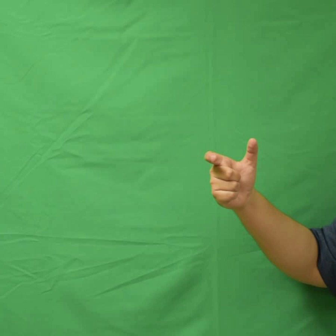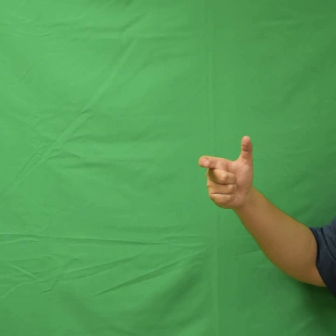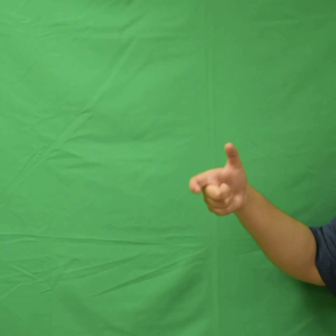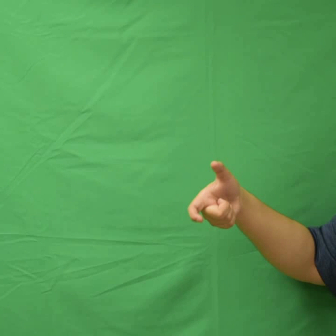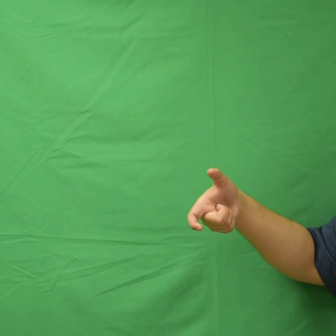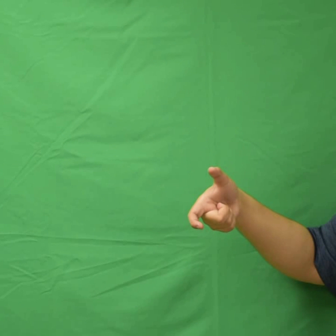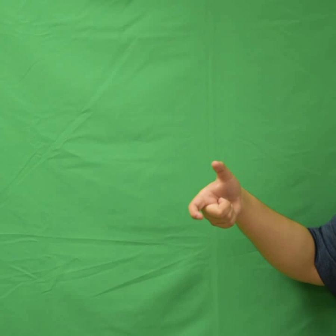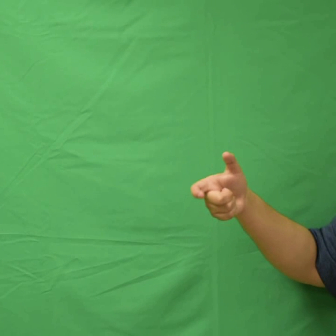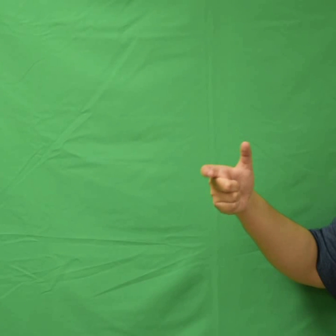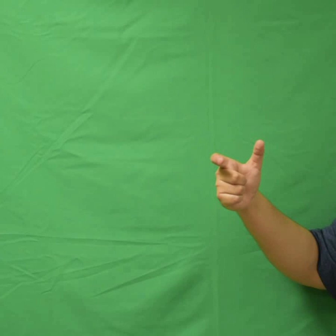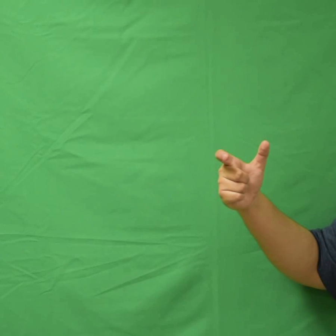Q